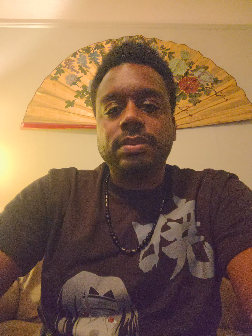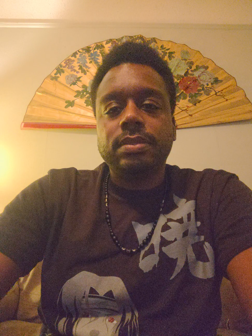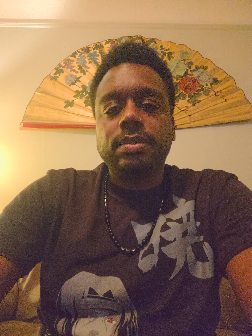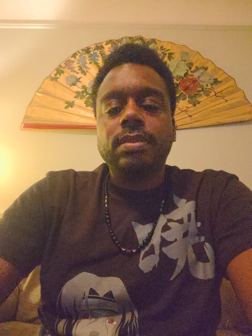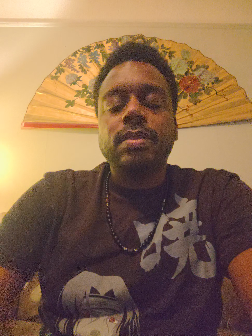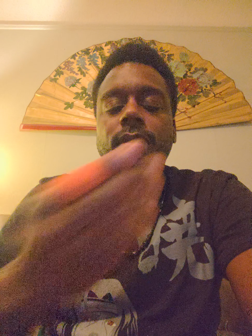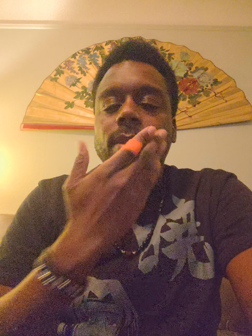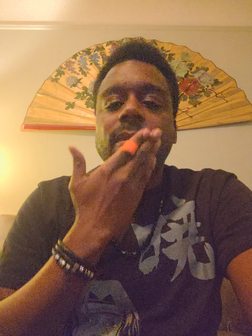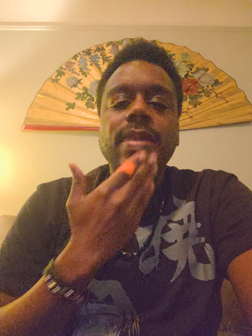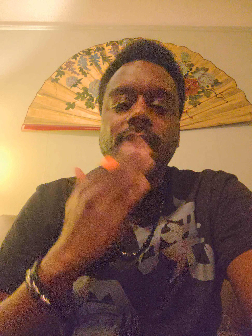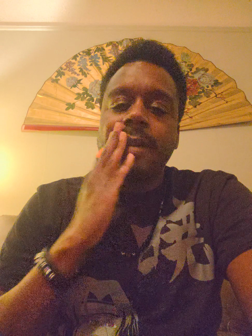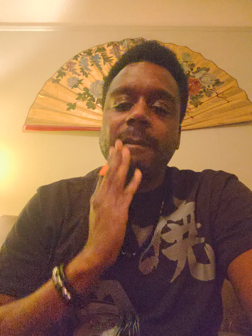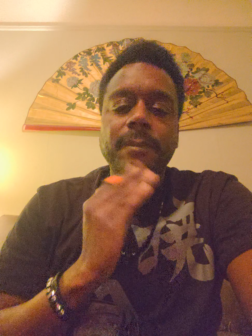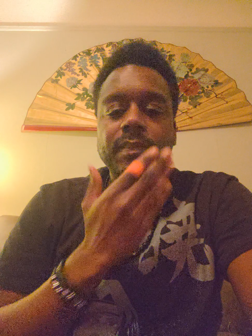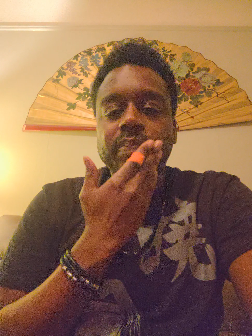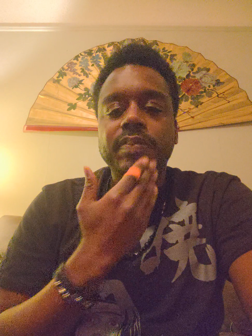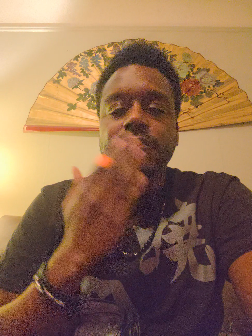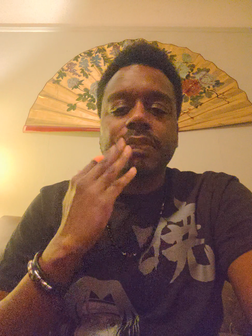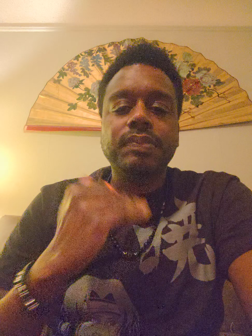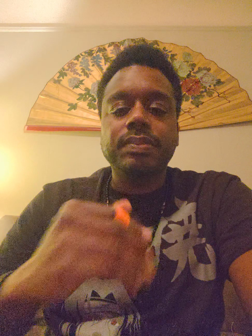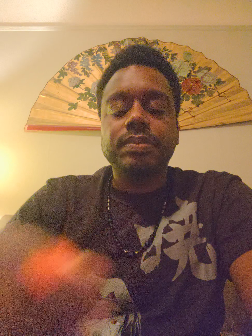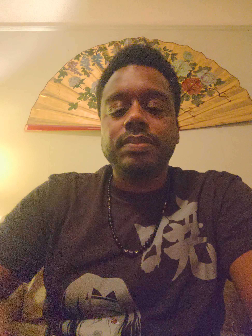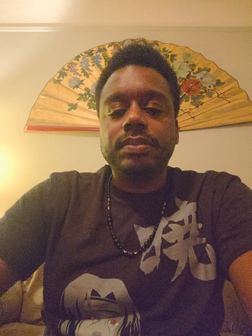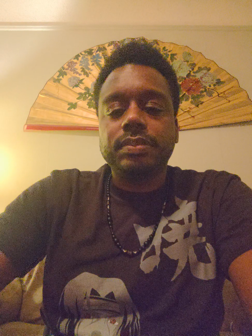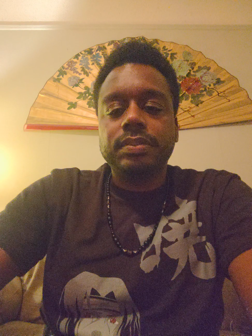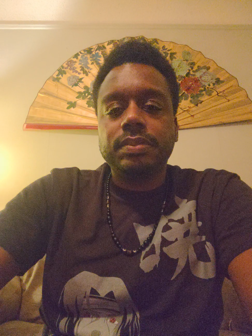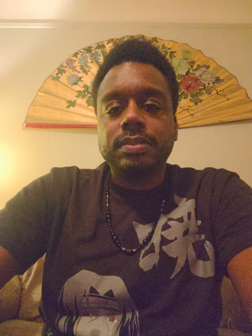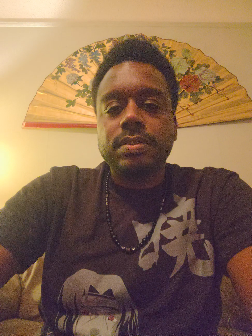napkin